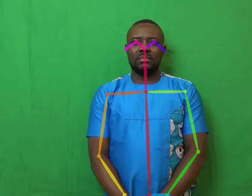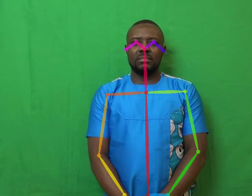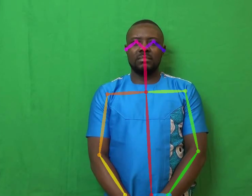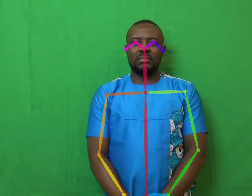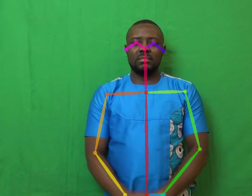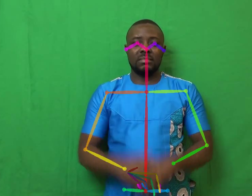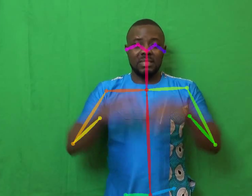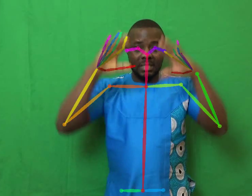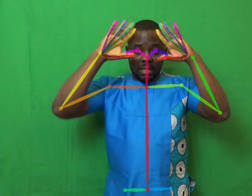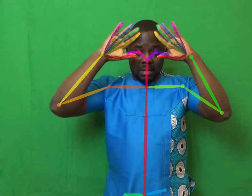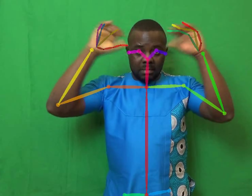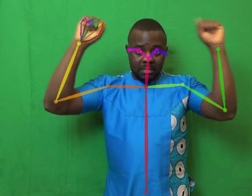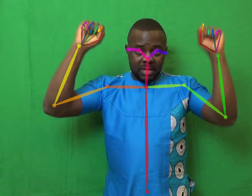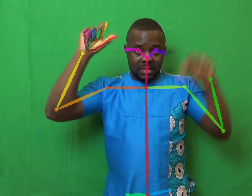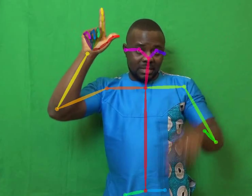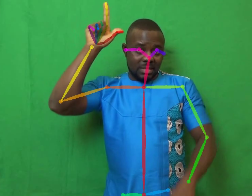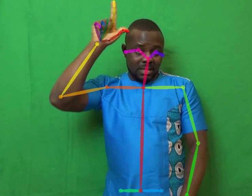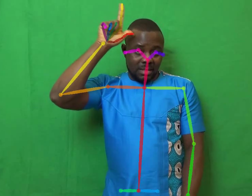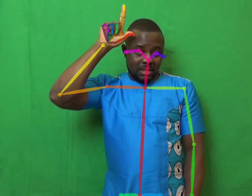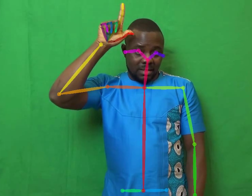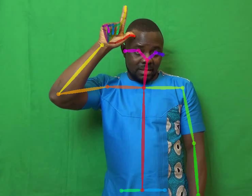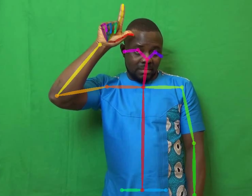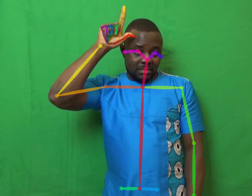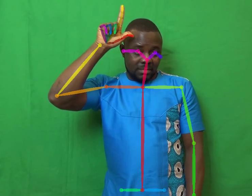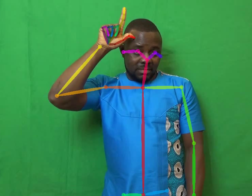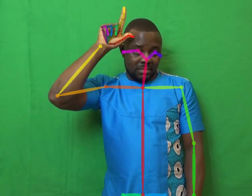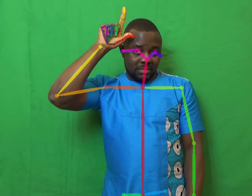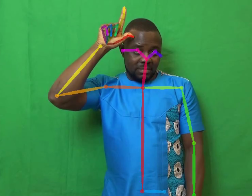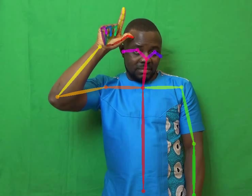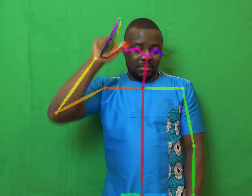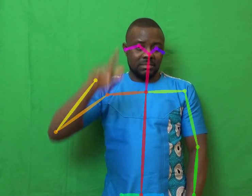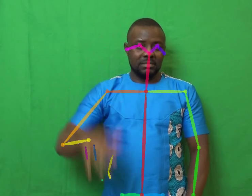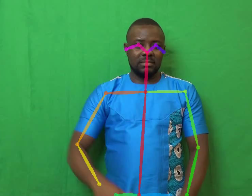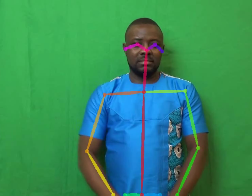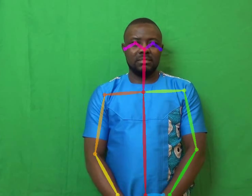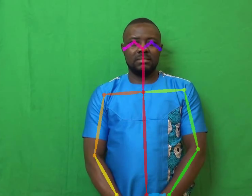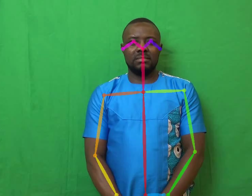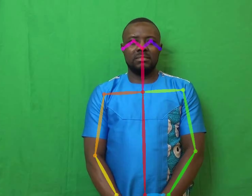Dr. Hilla Limann